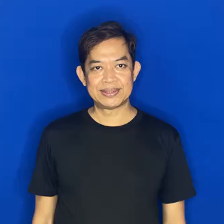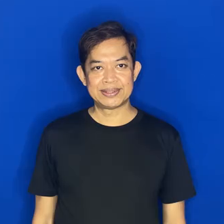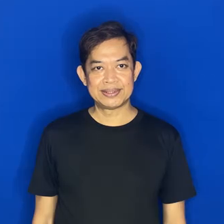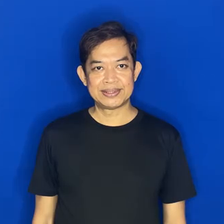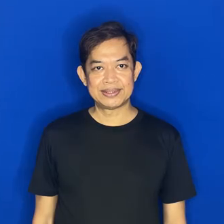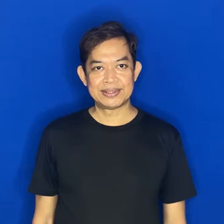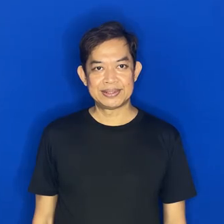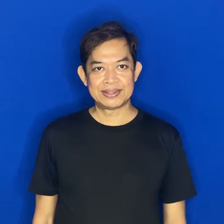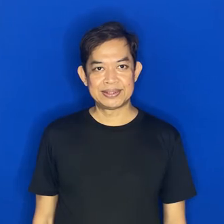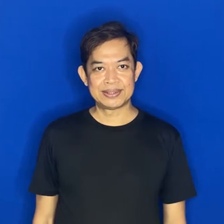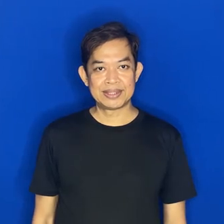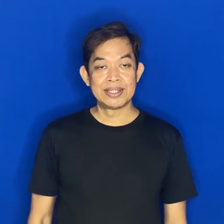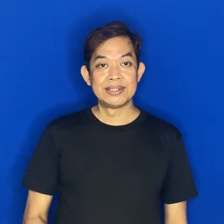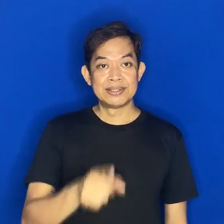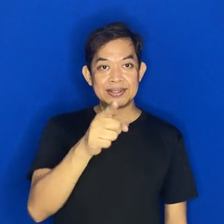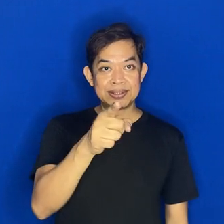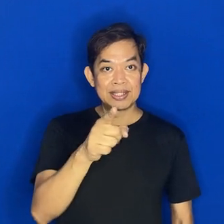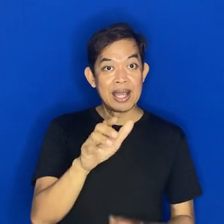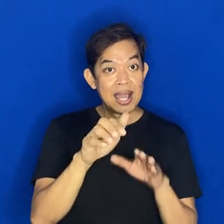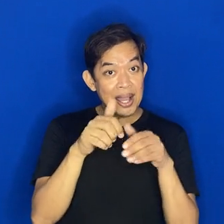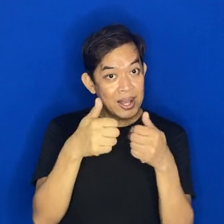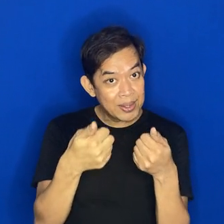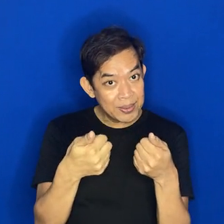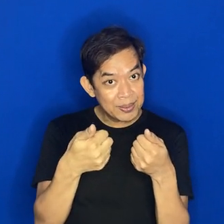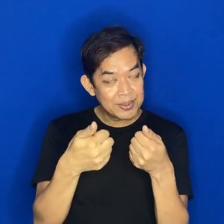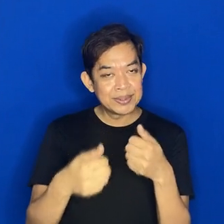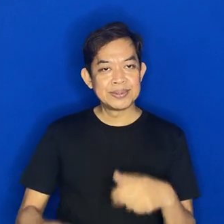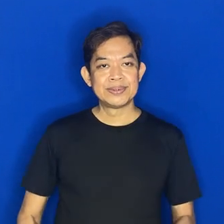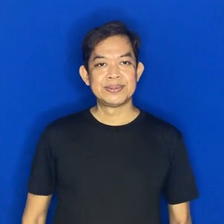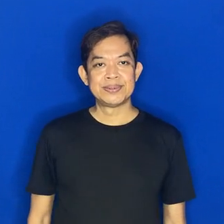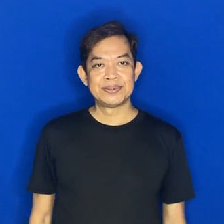how are you